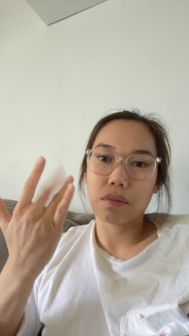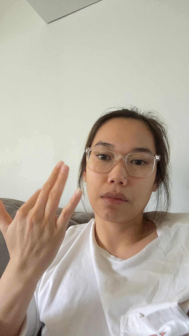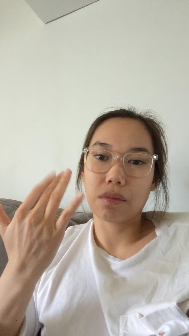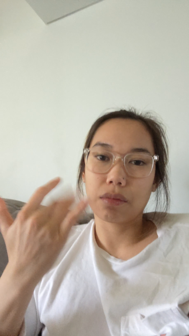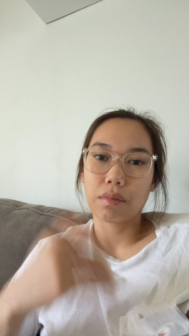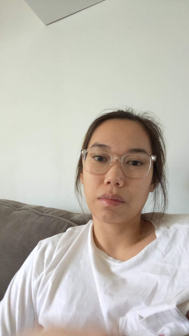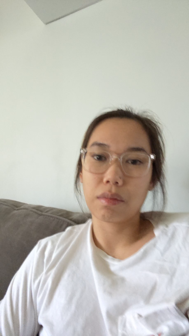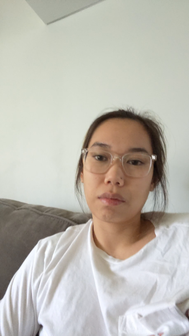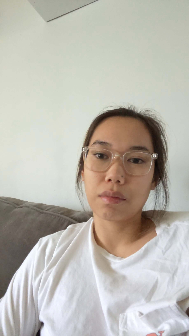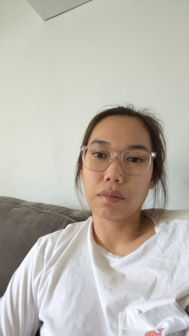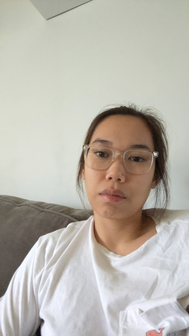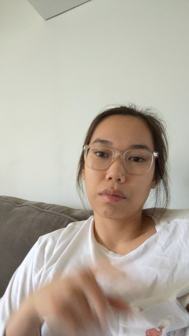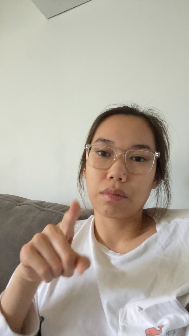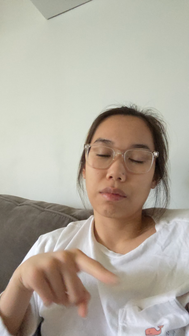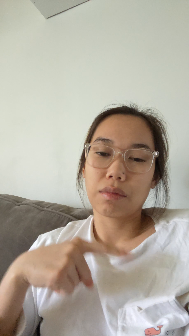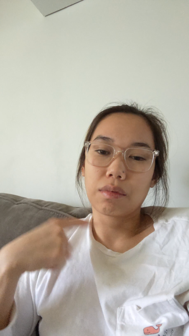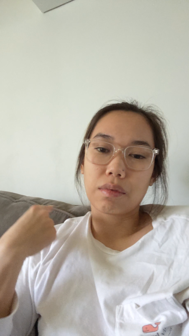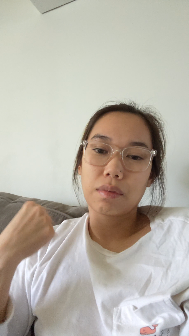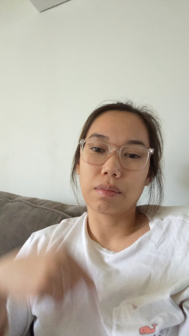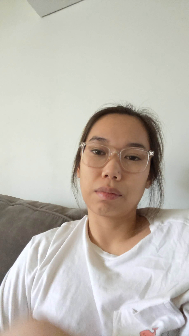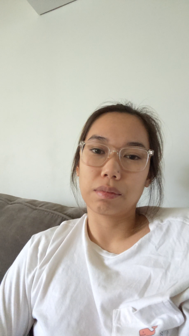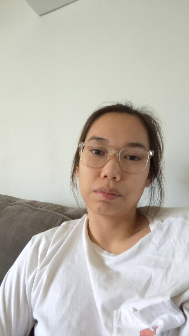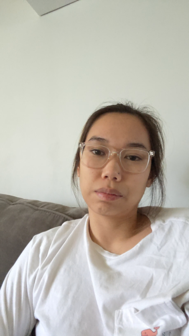long